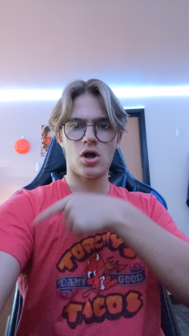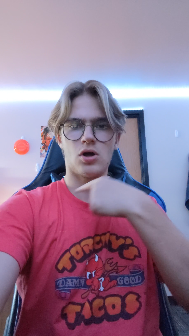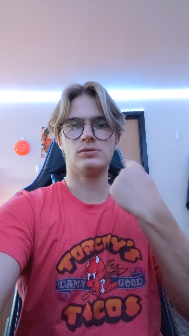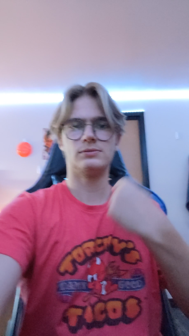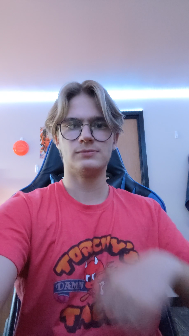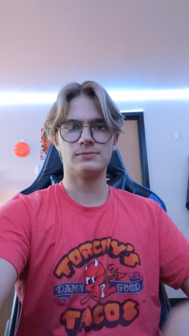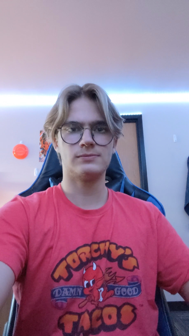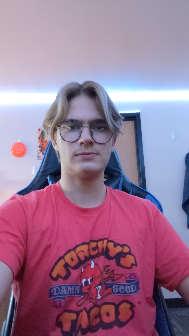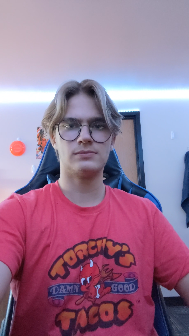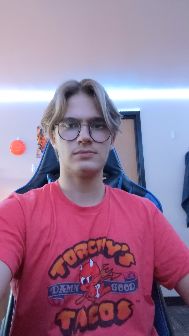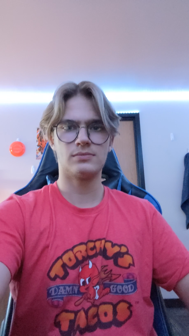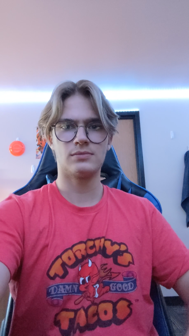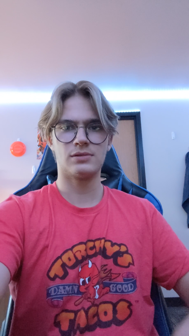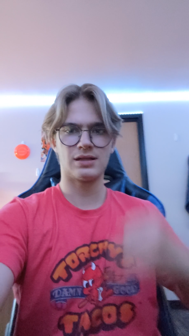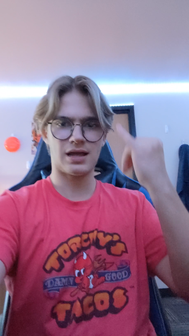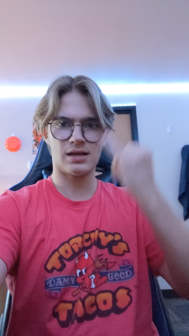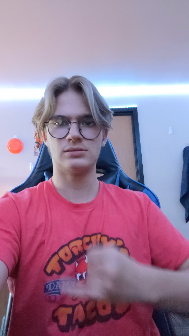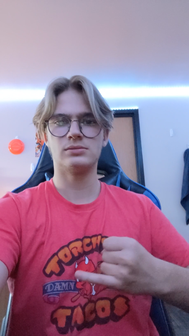last